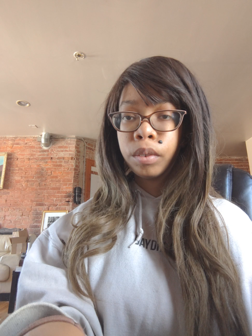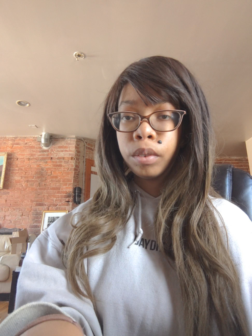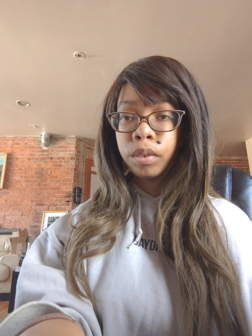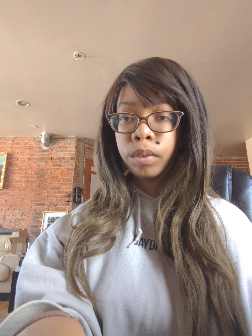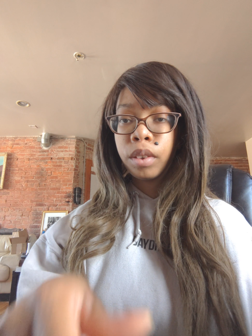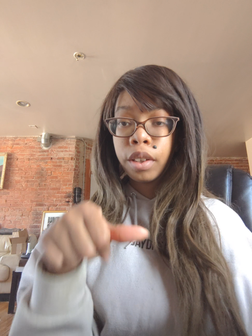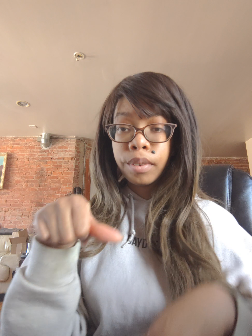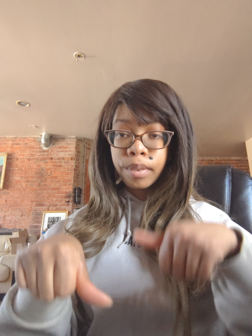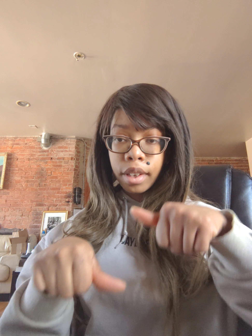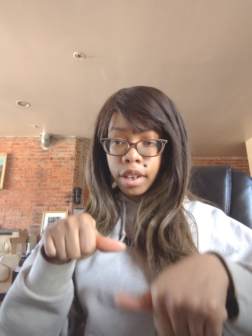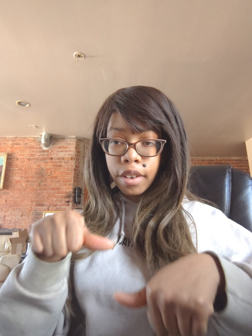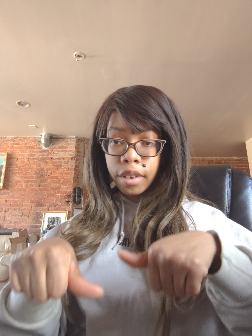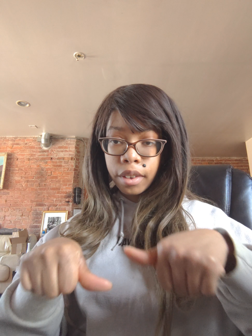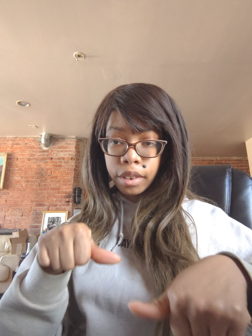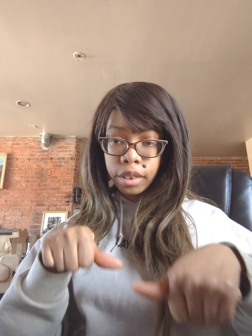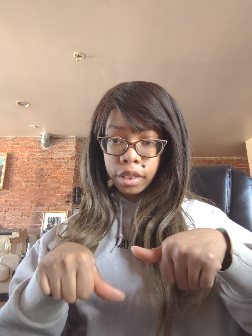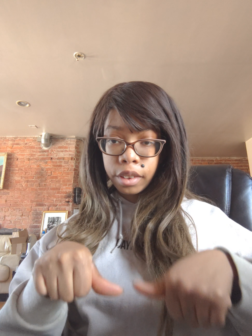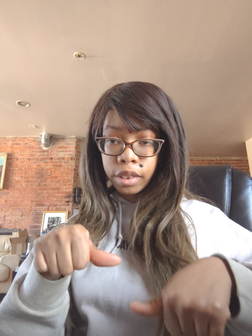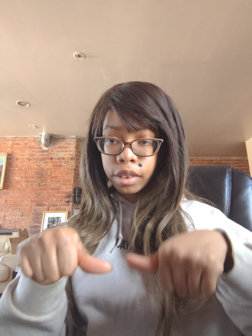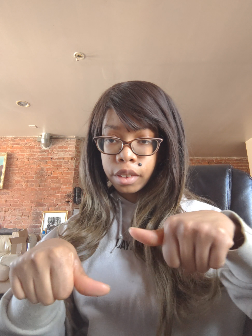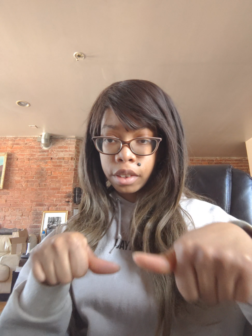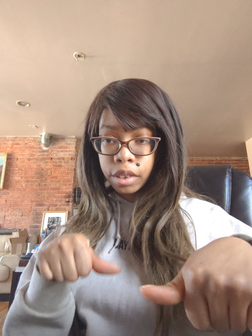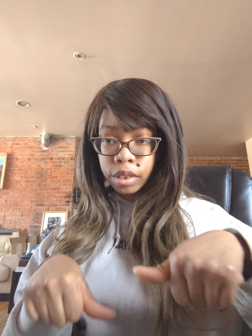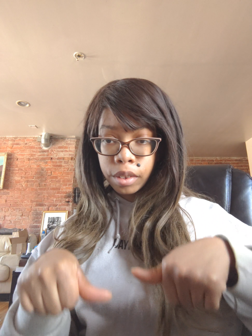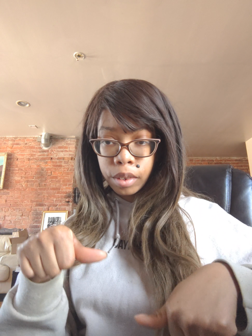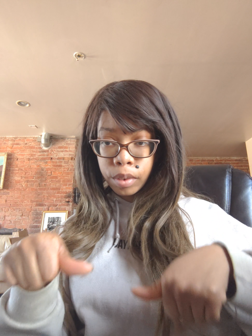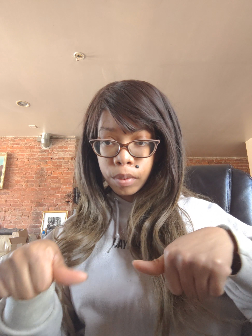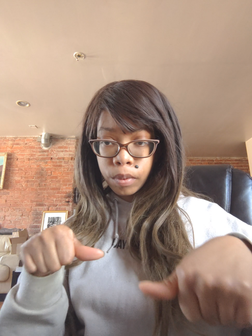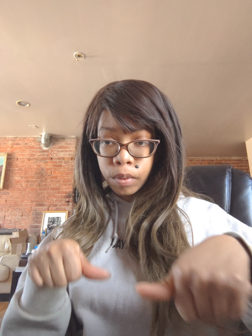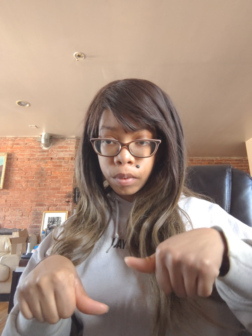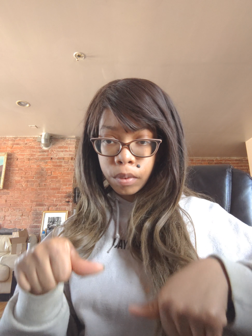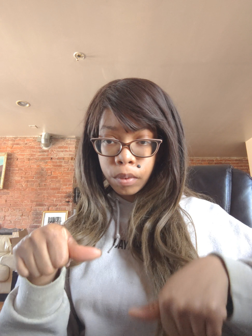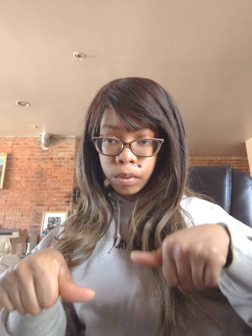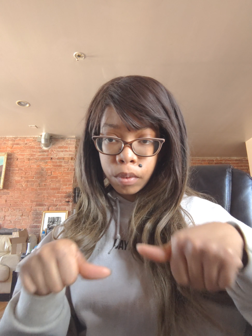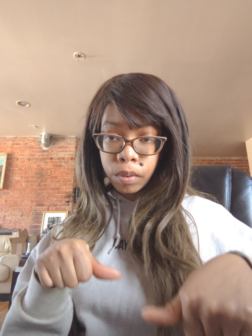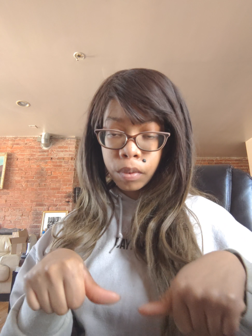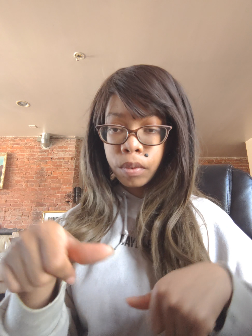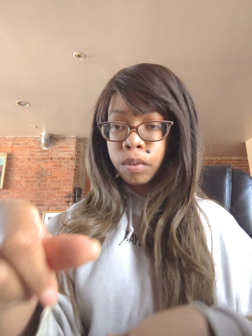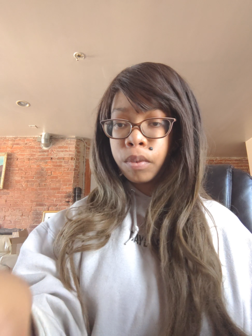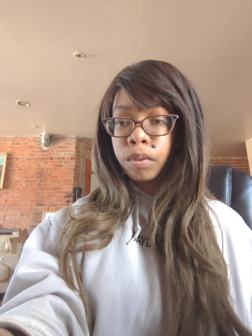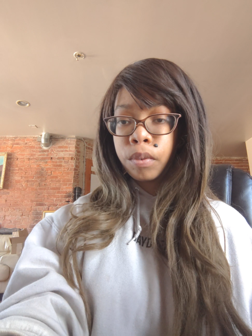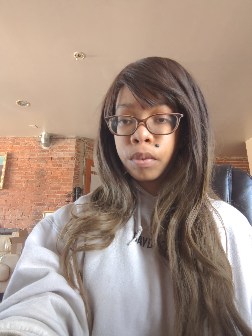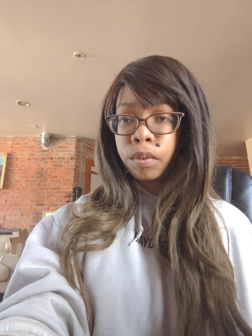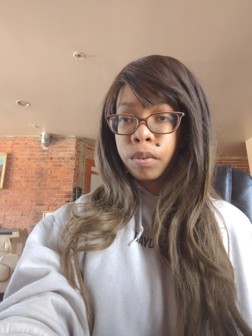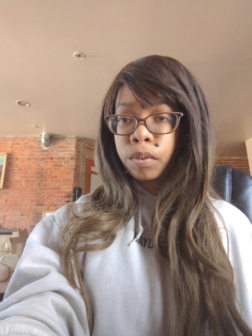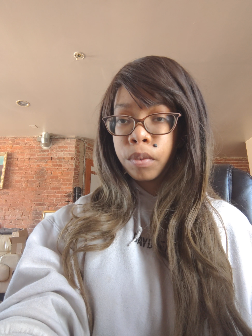puzzle